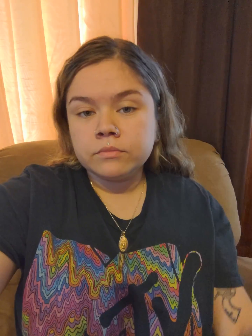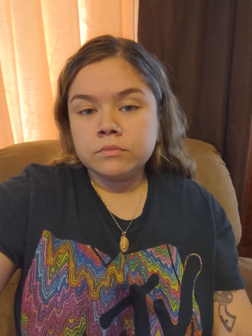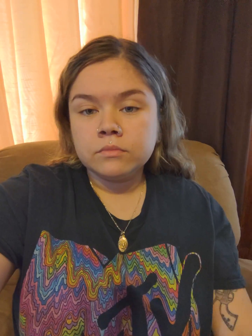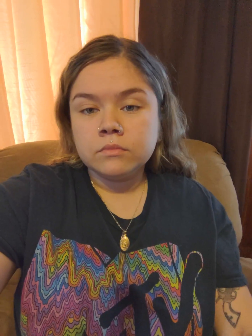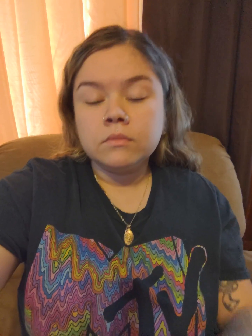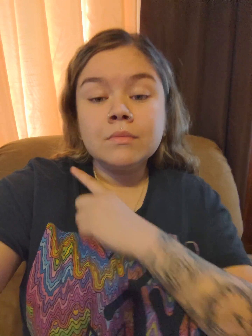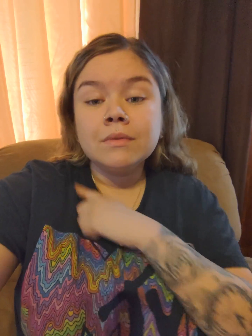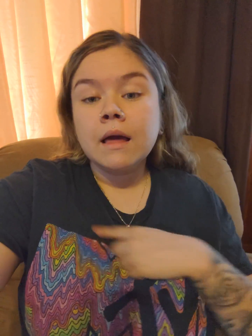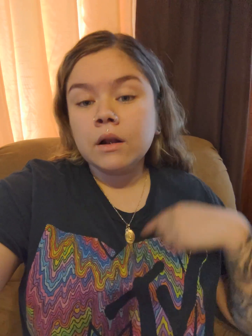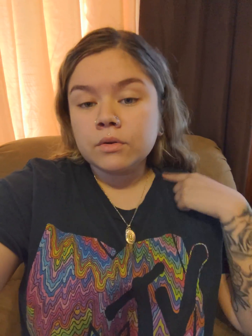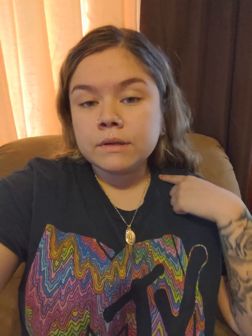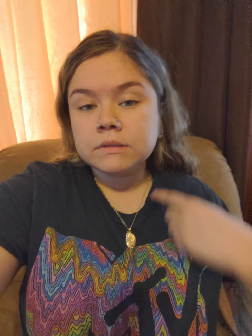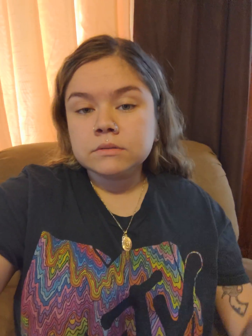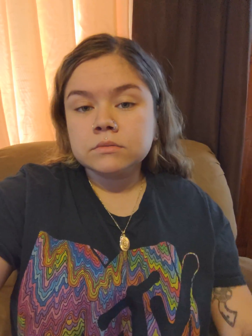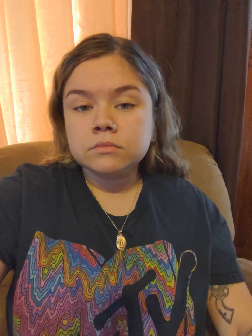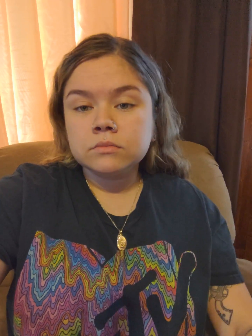necklace